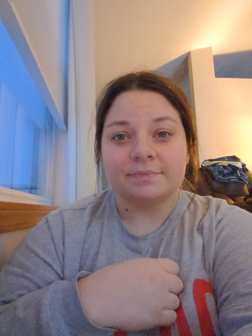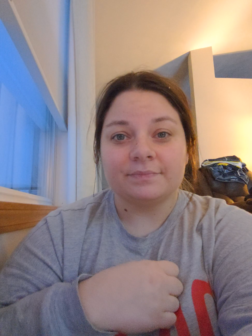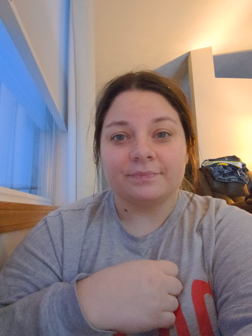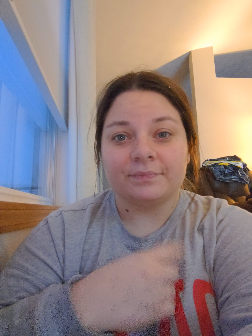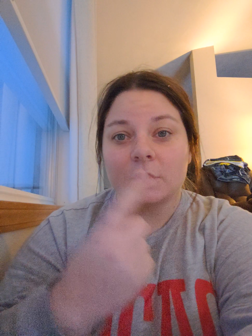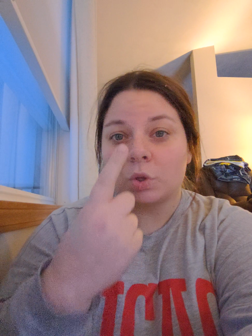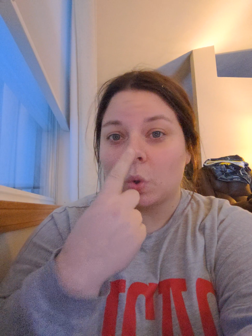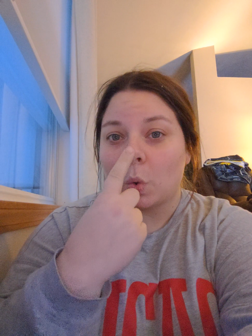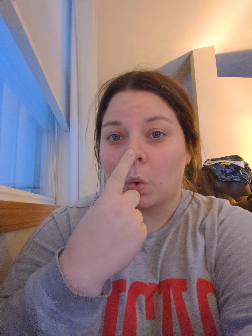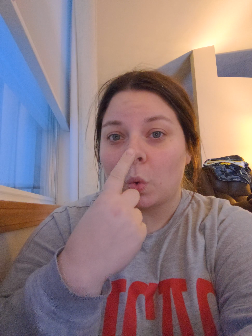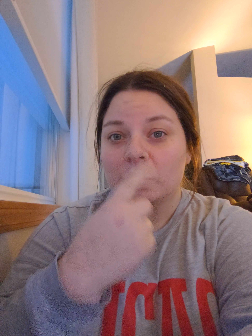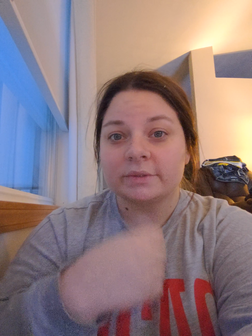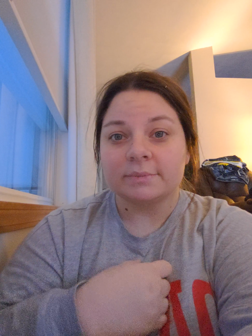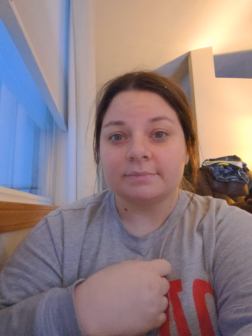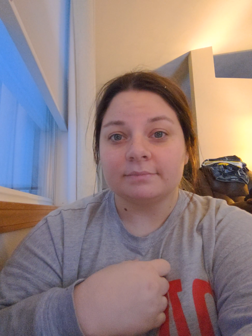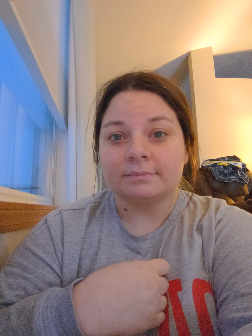nose